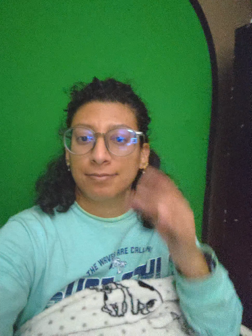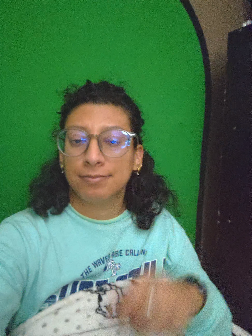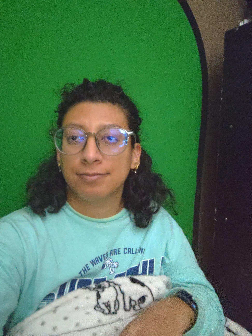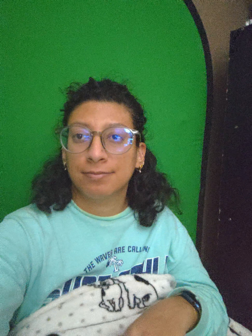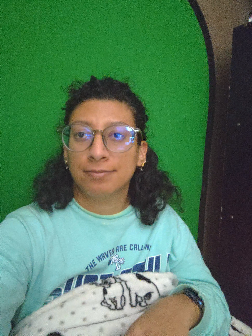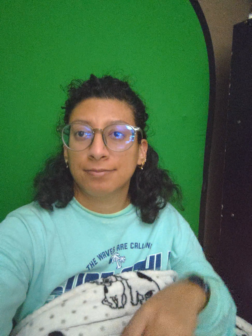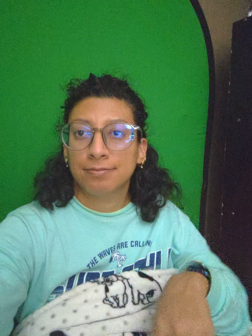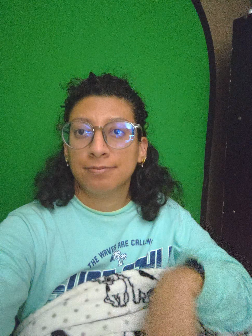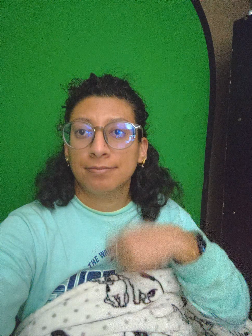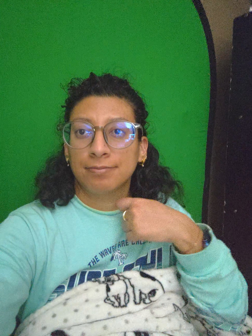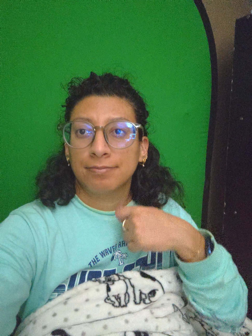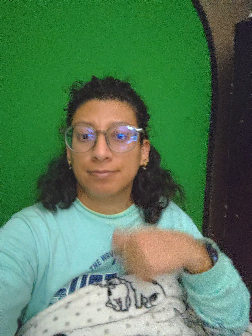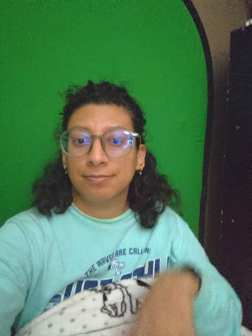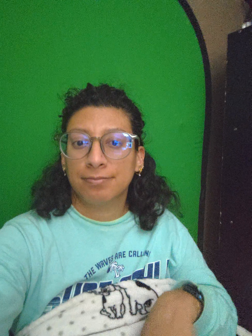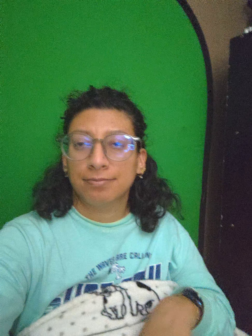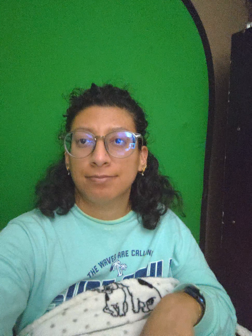zipper